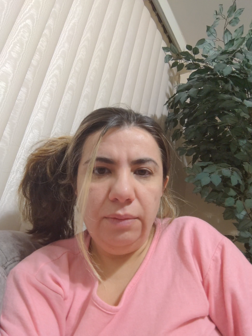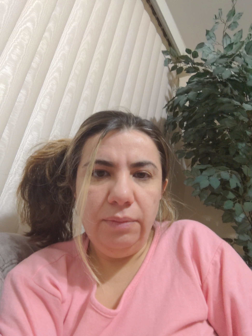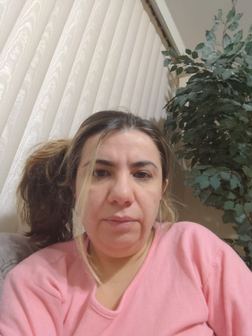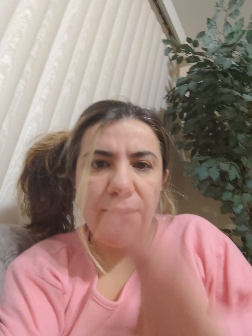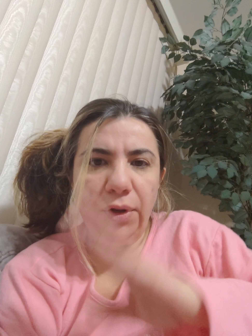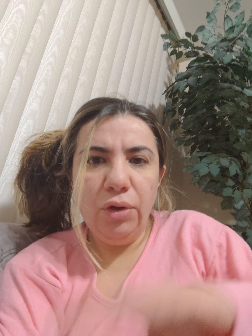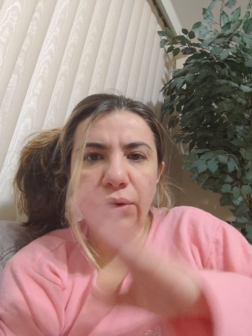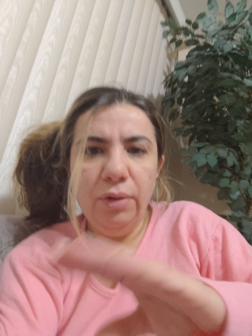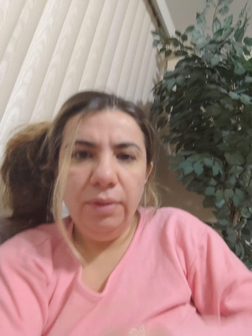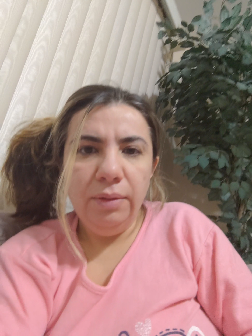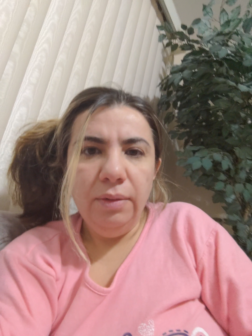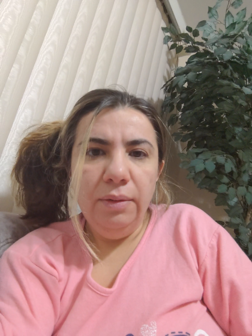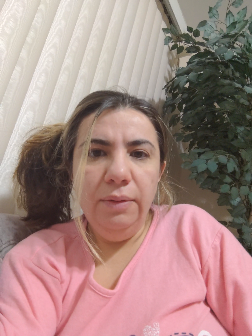fall